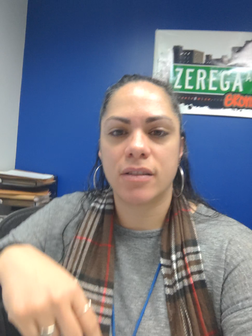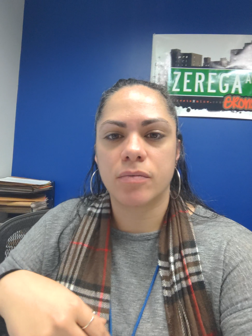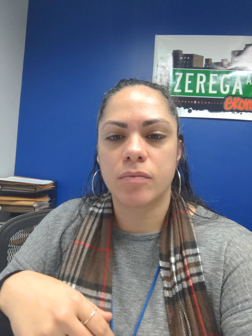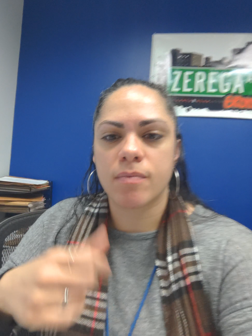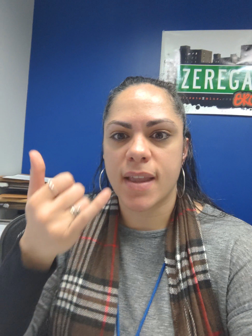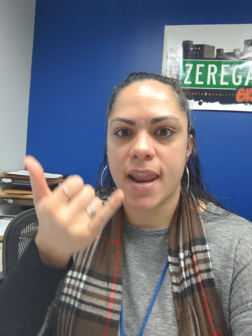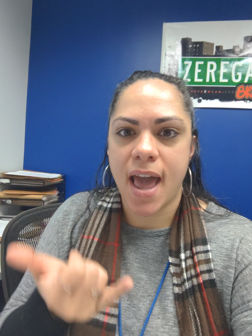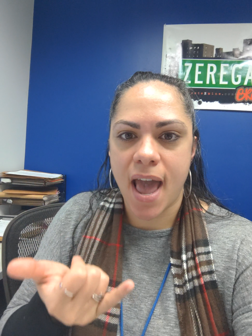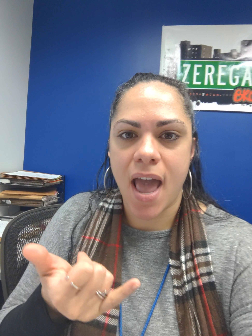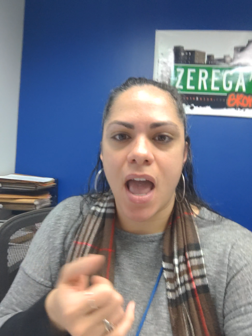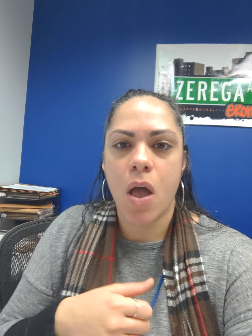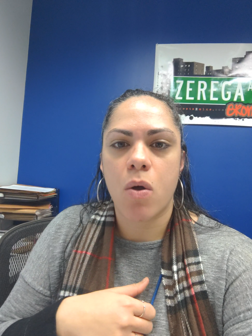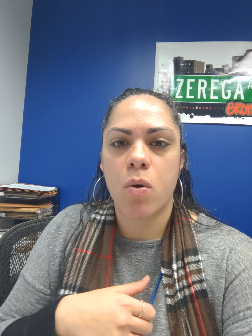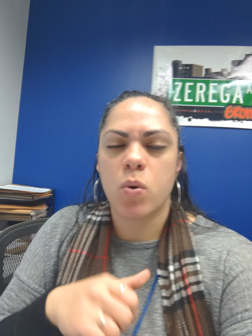now